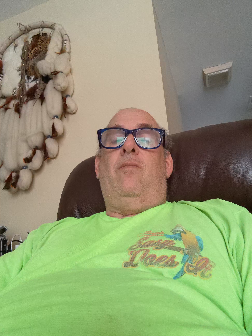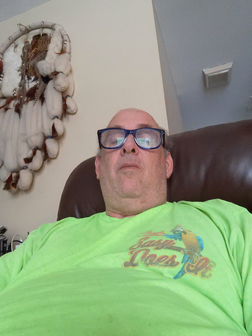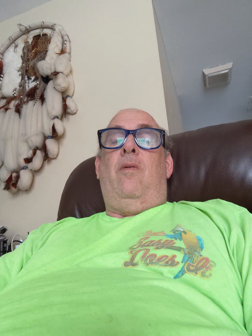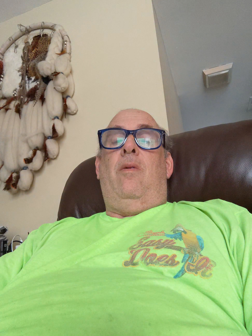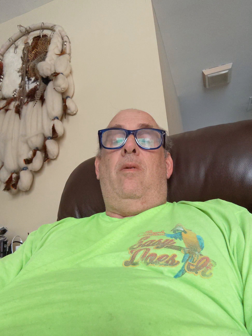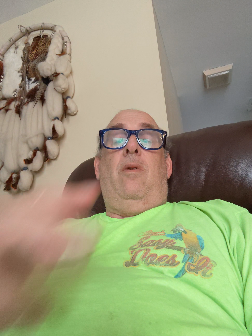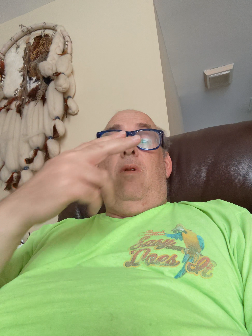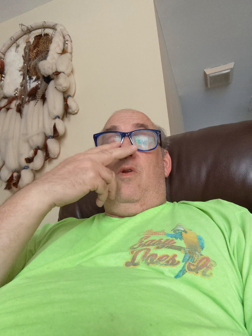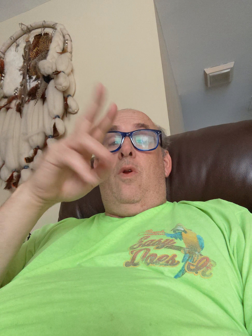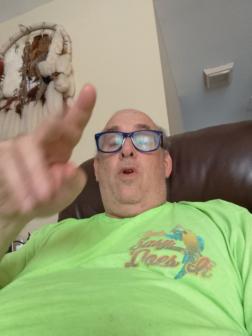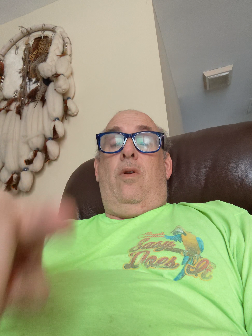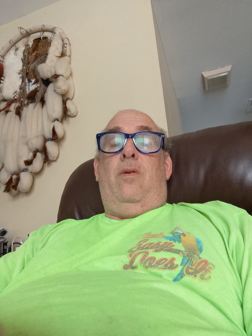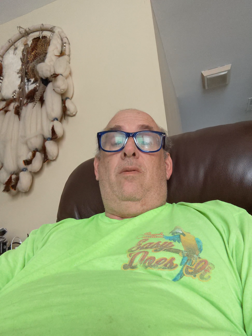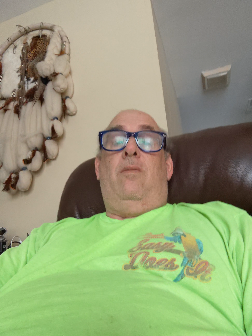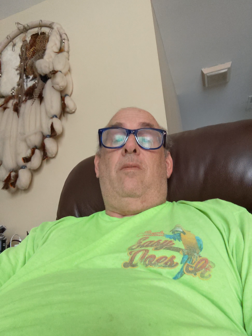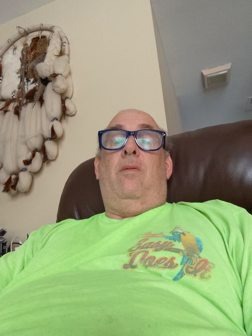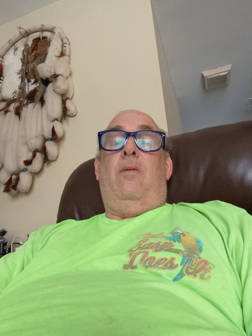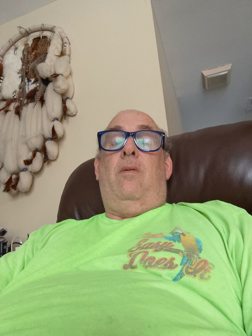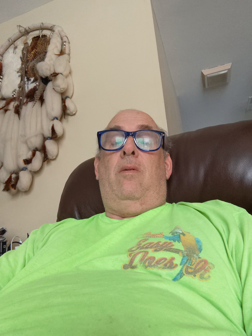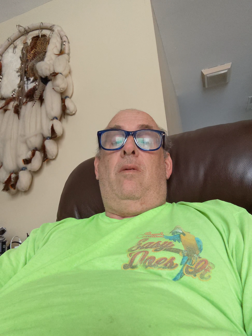look